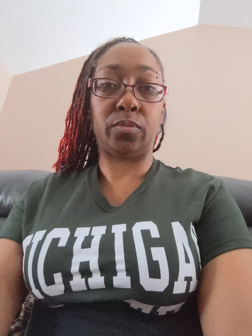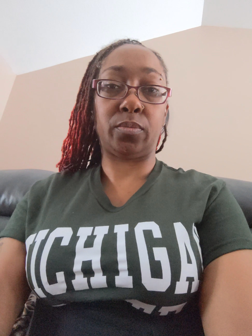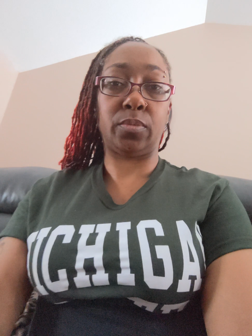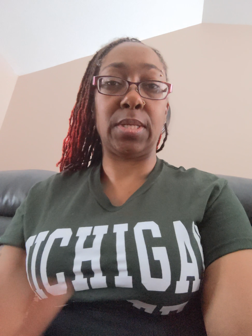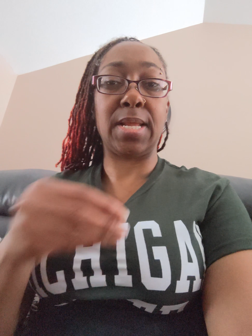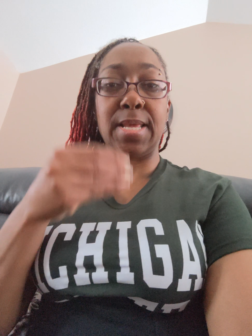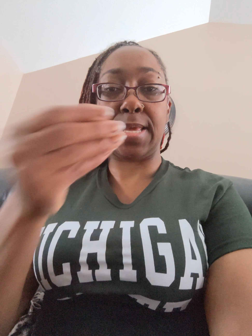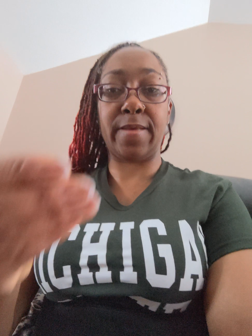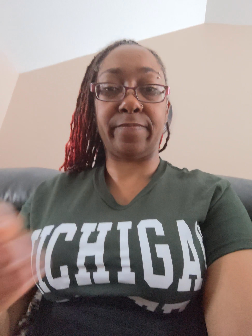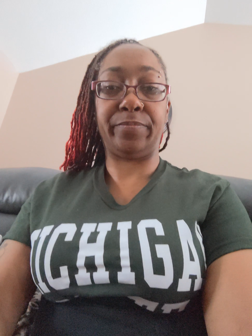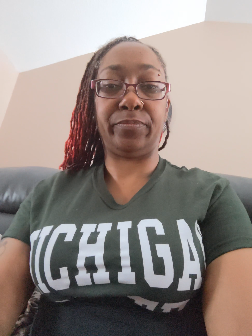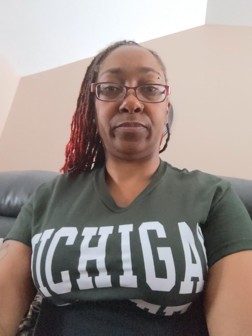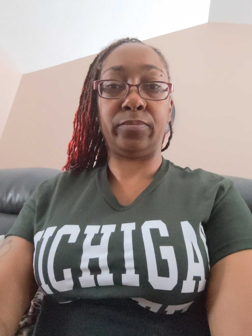give